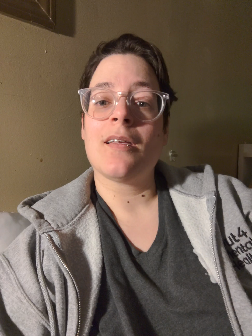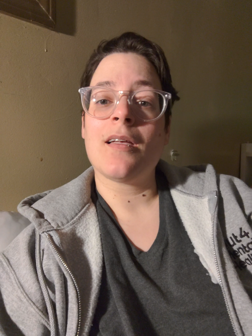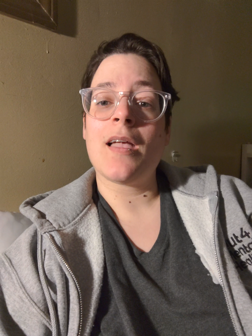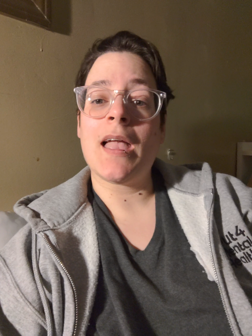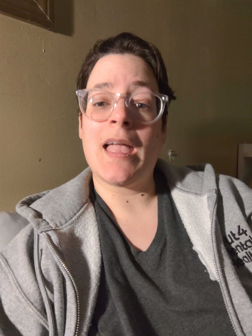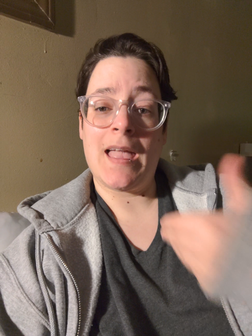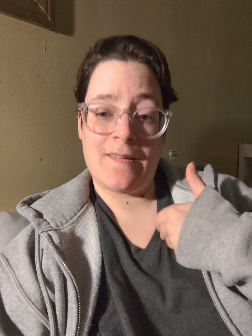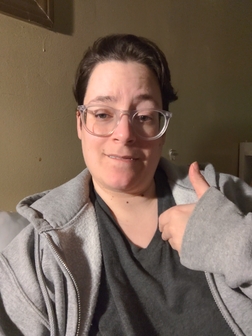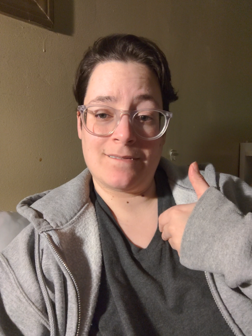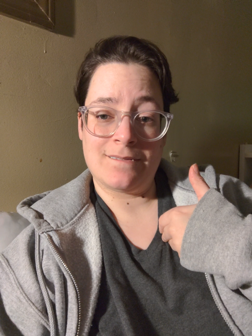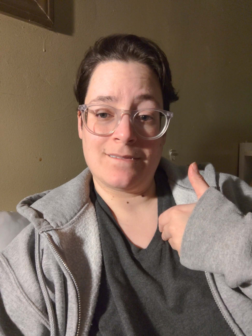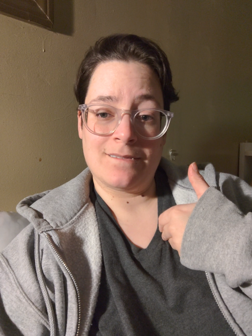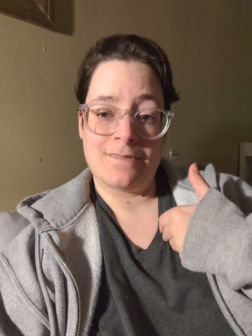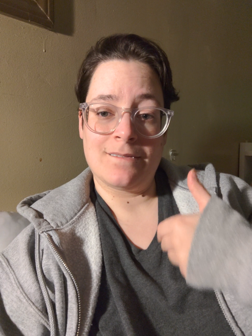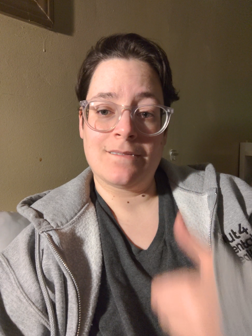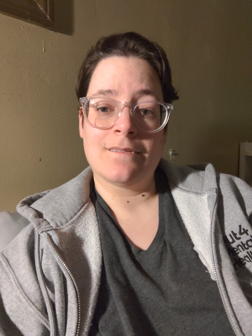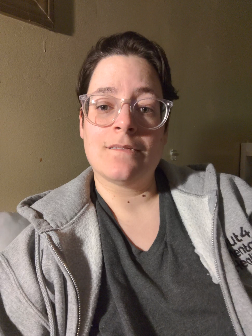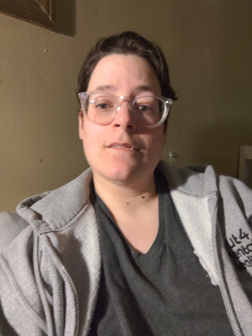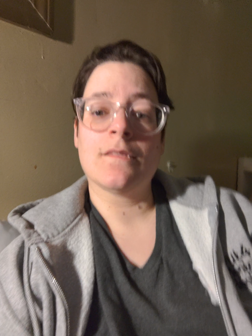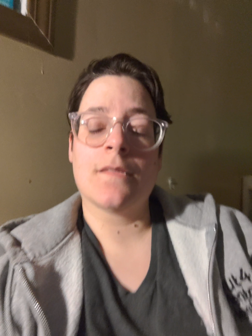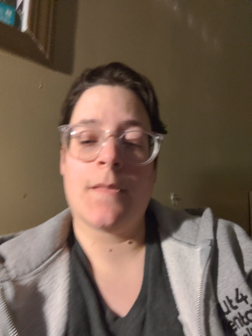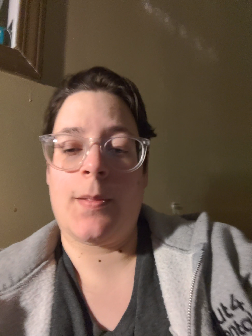have